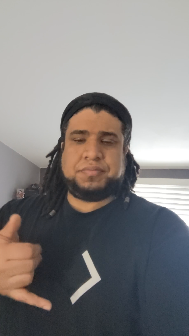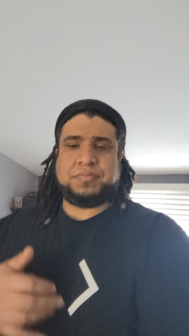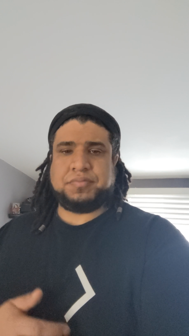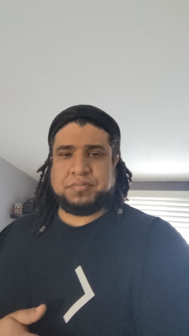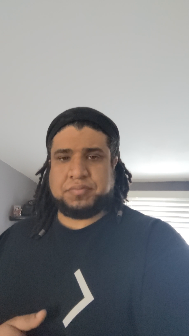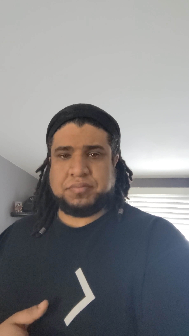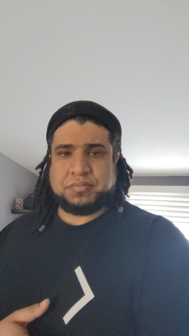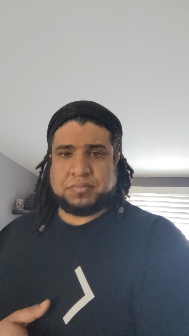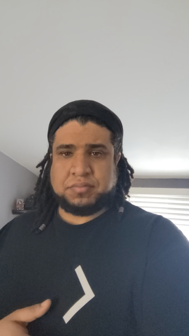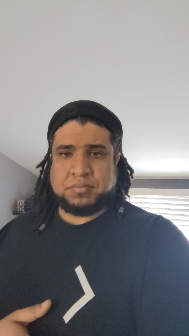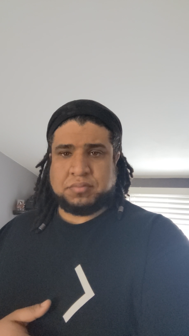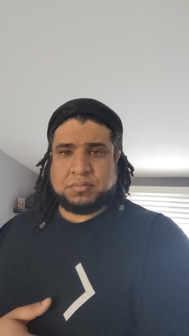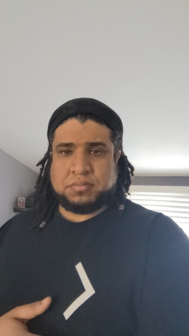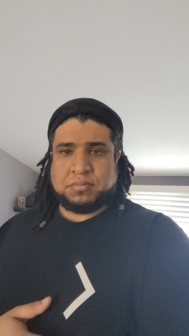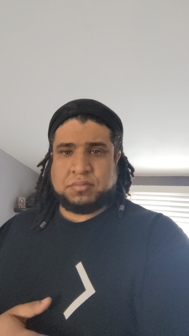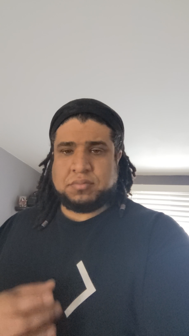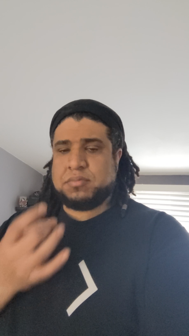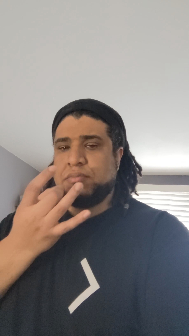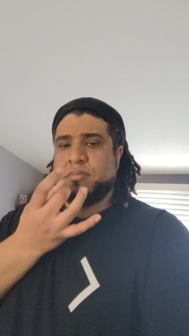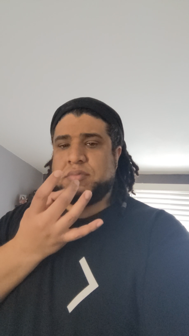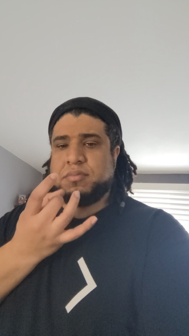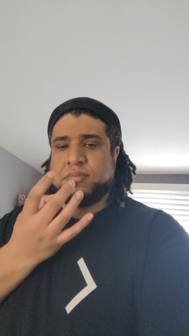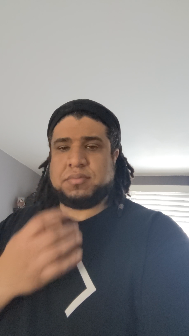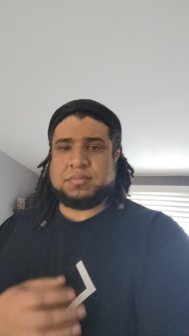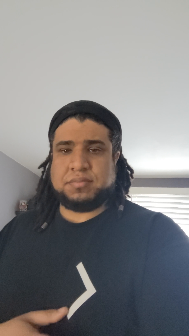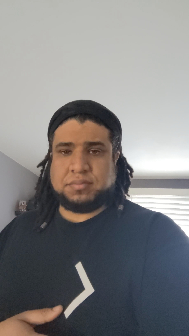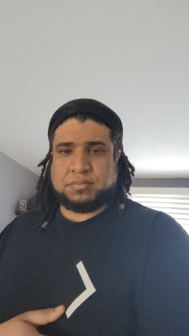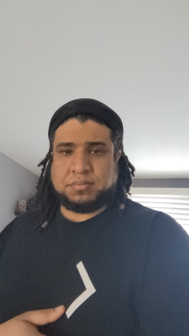light bulb